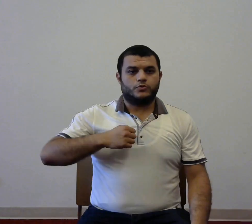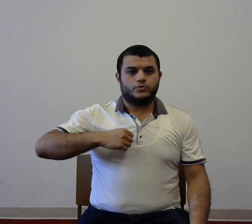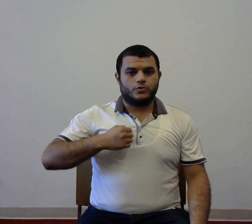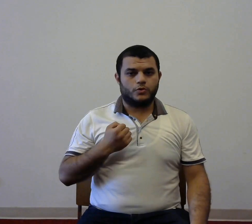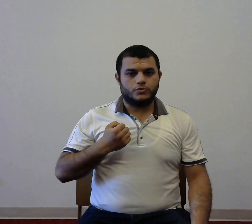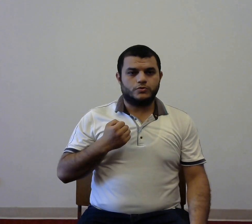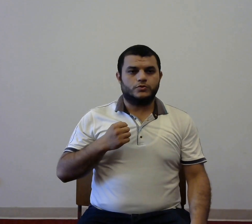dost